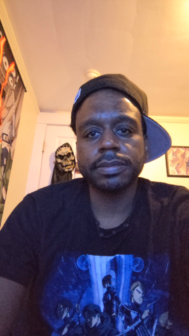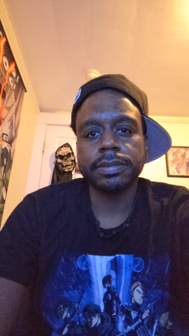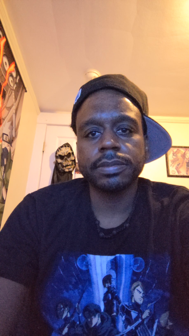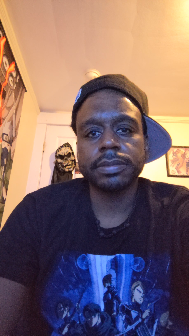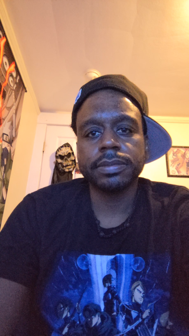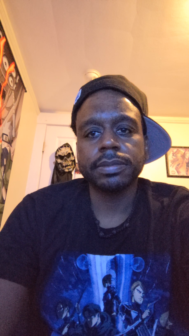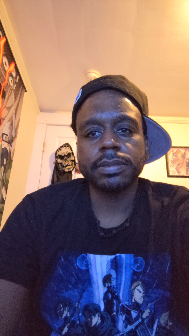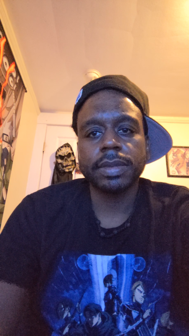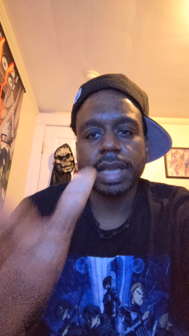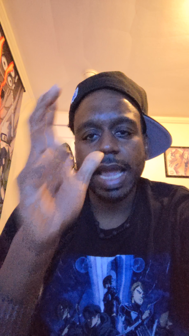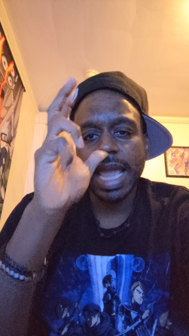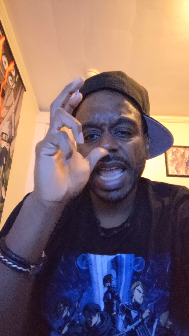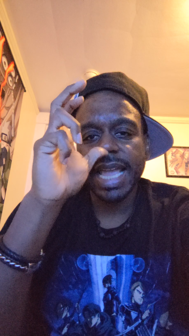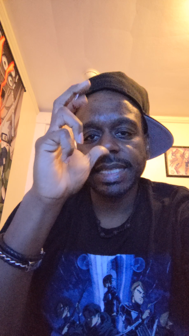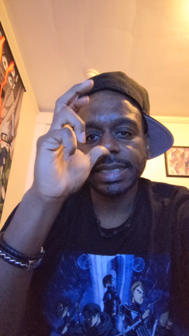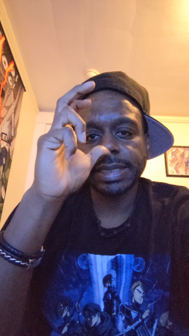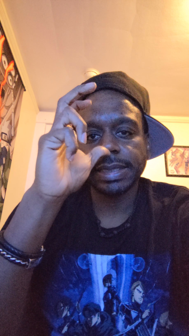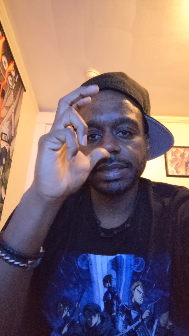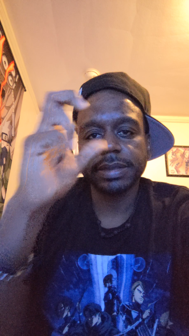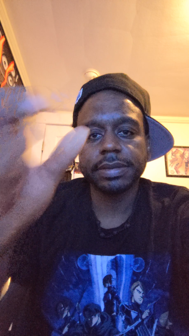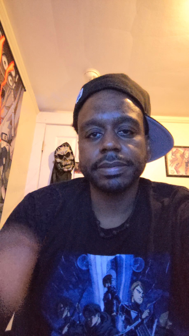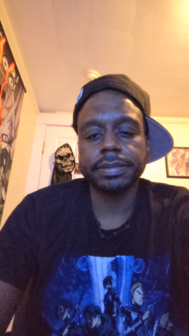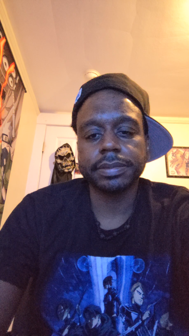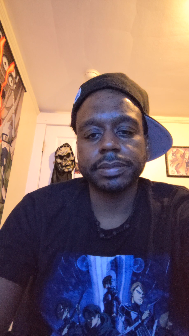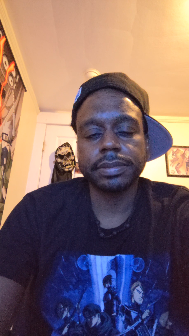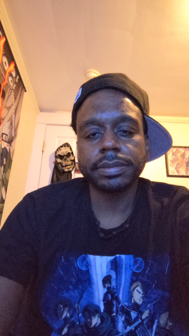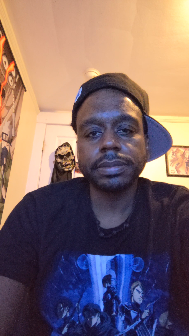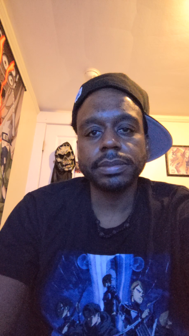ant